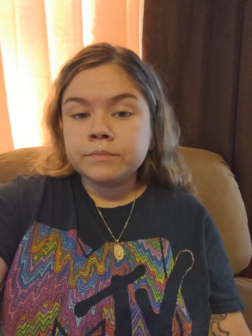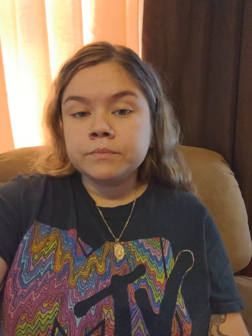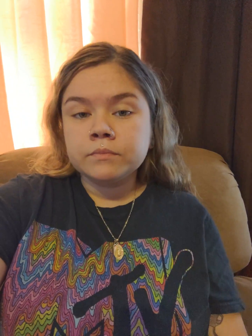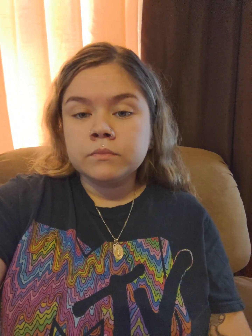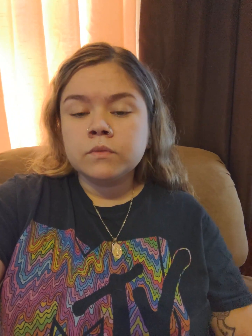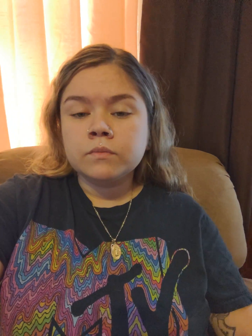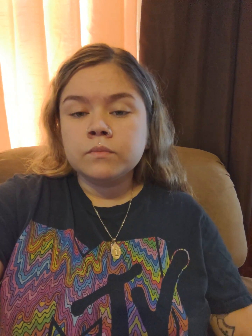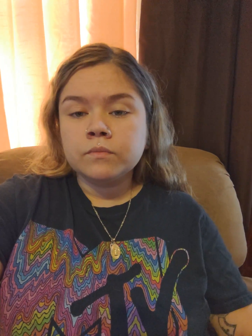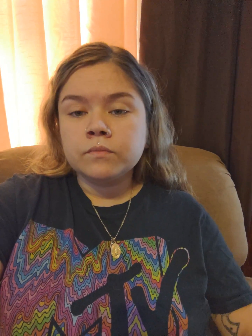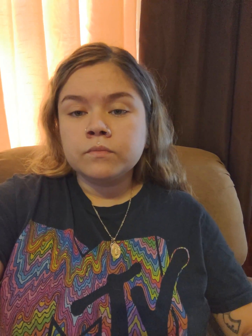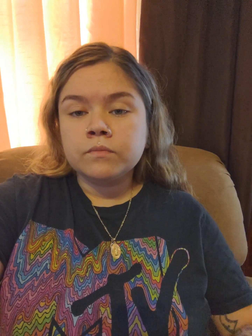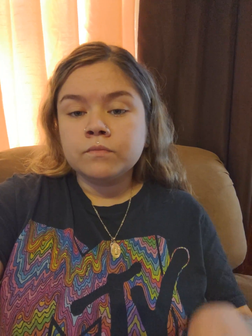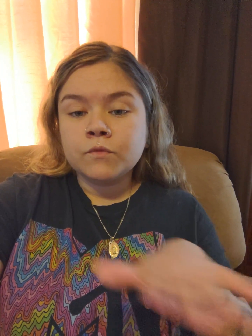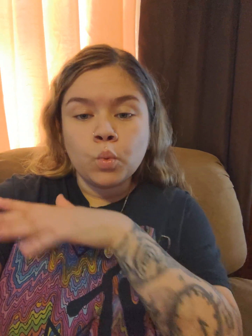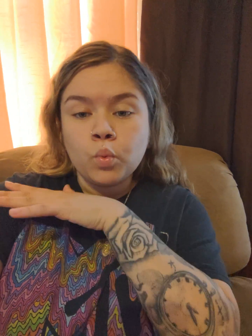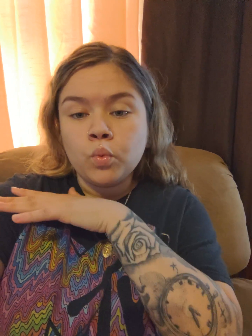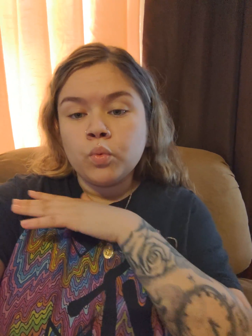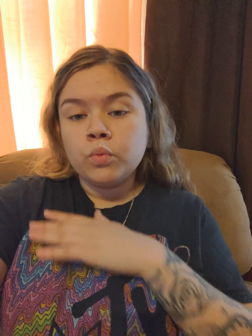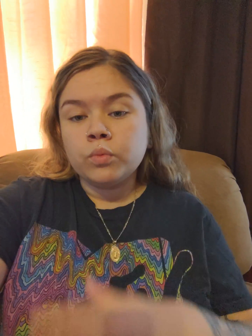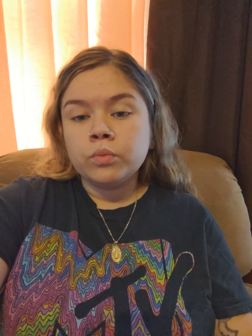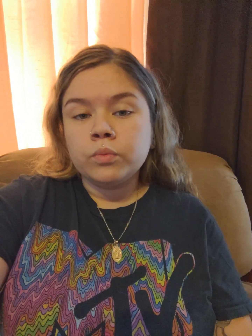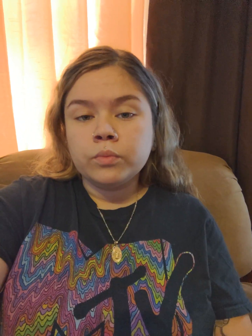full